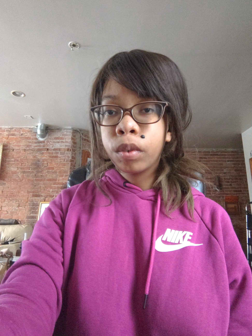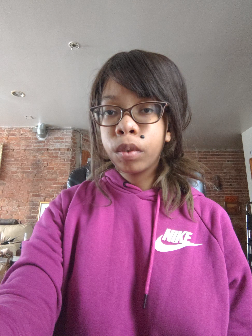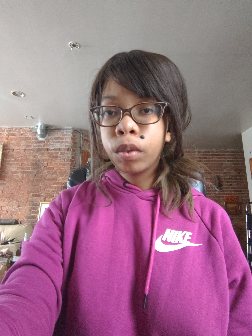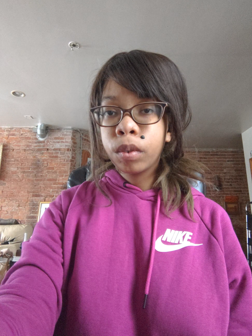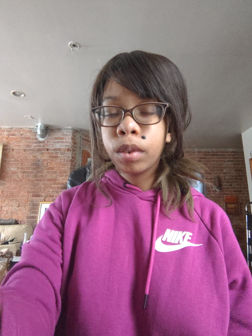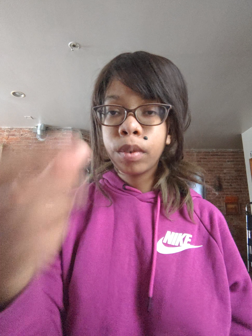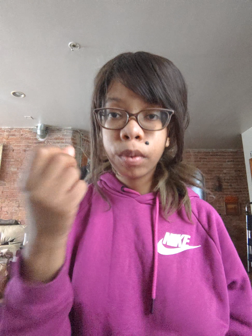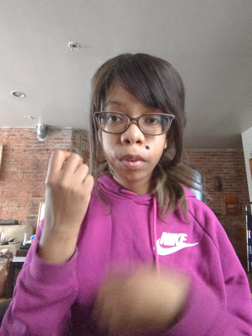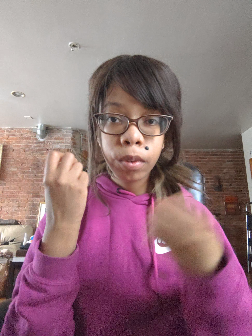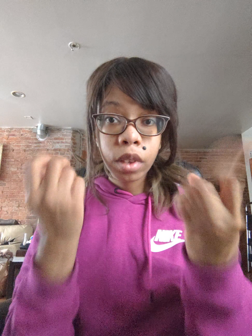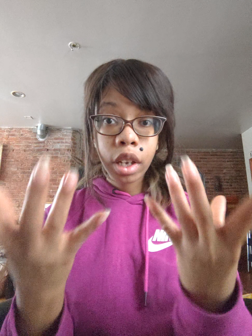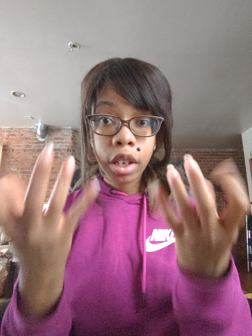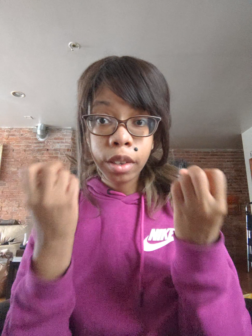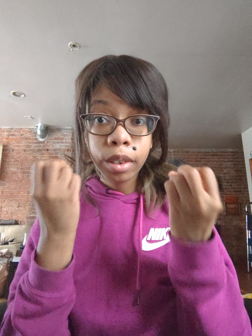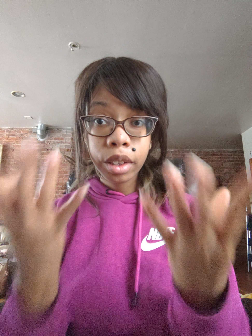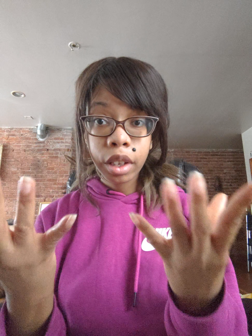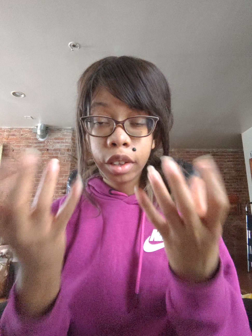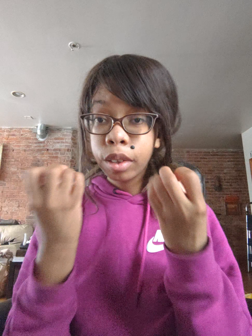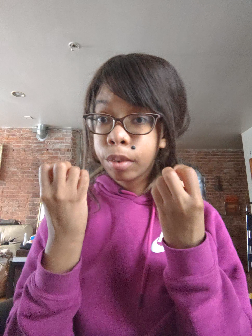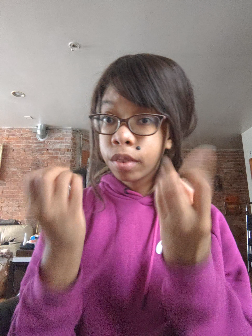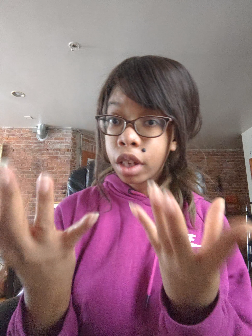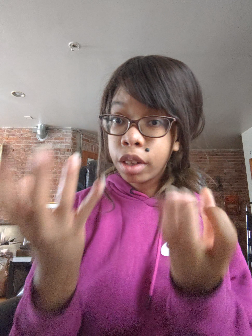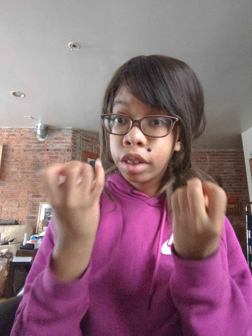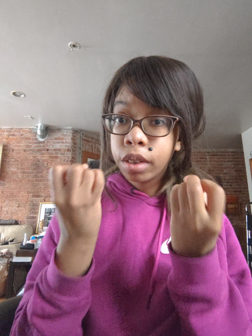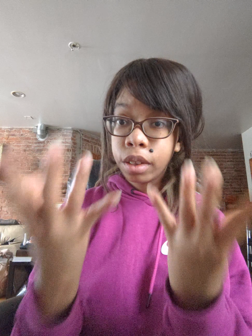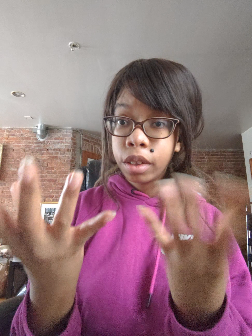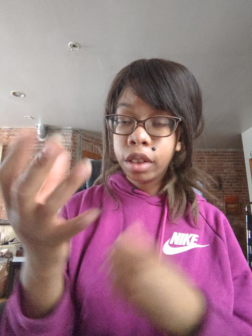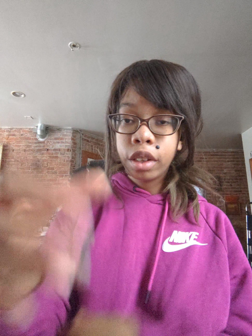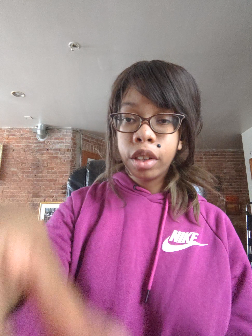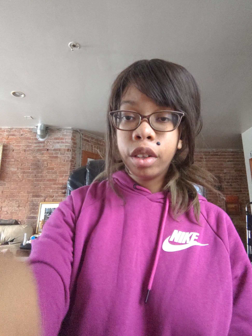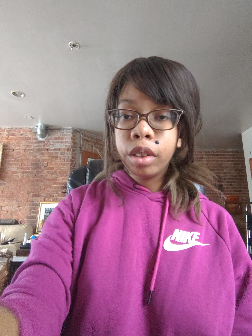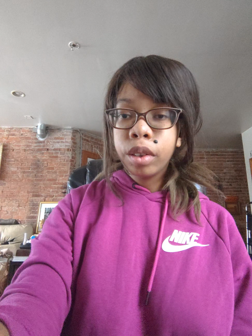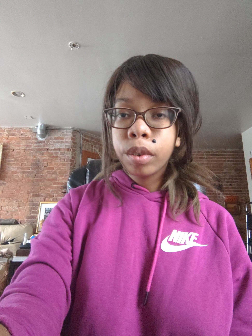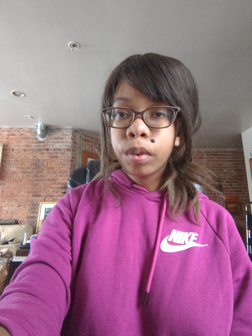many